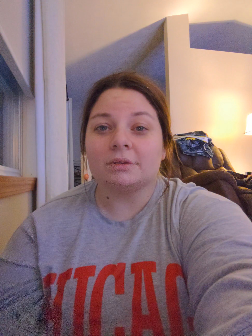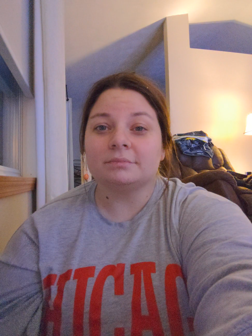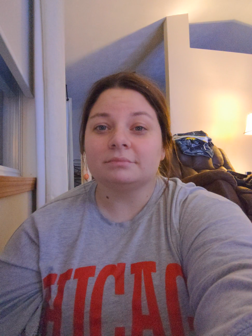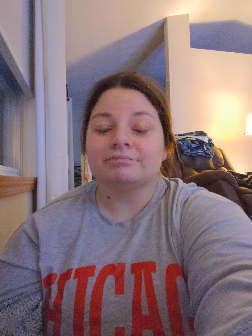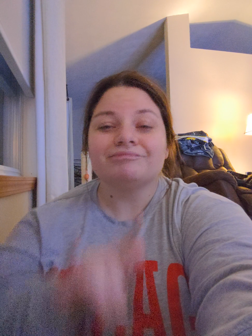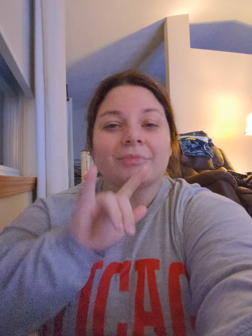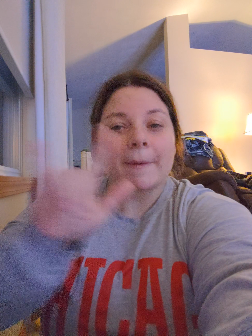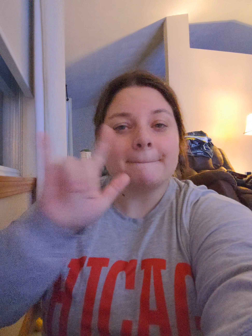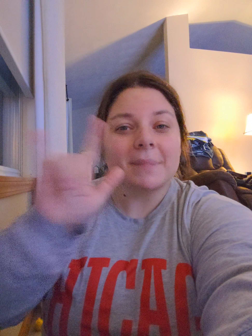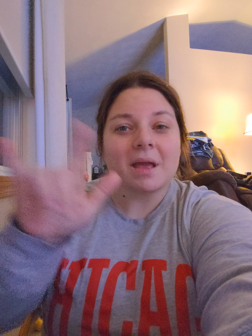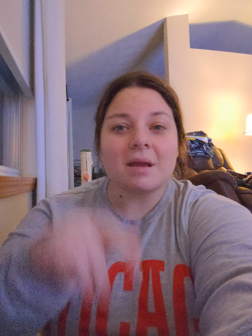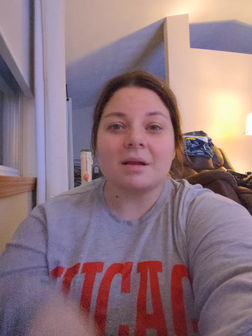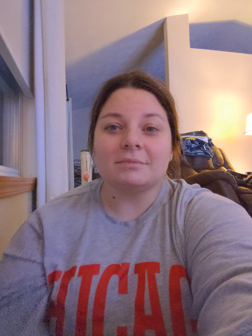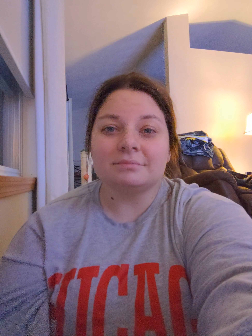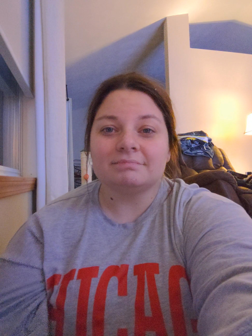airplane